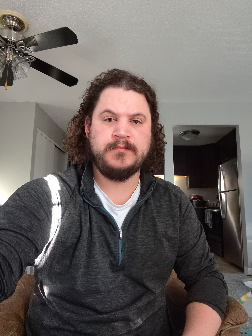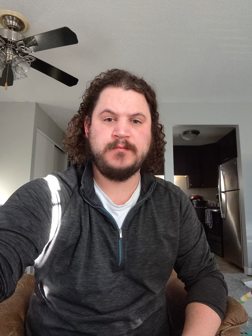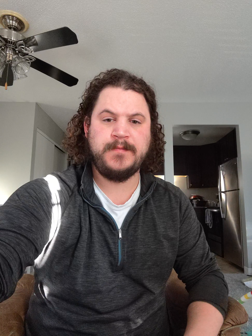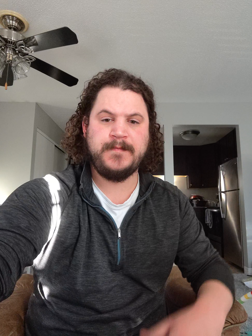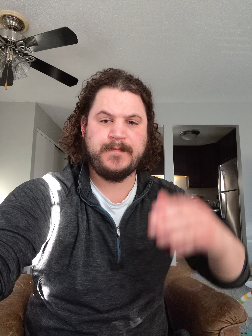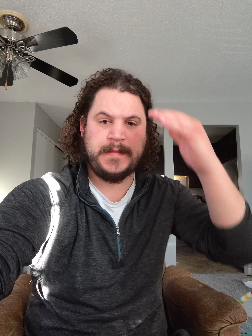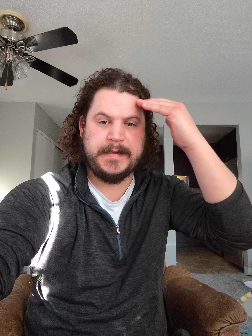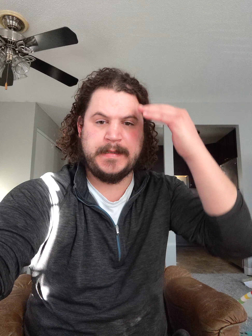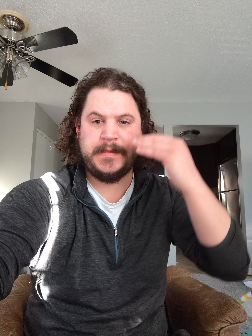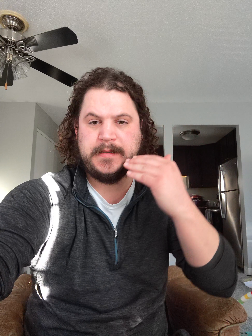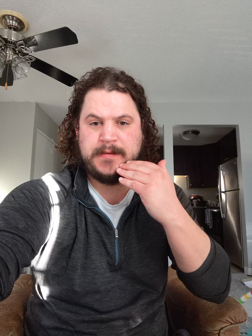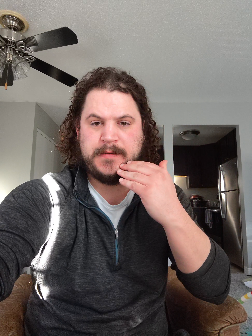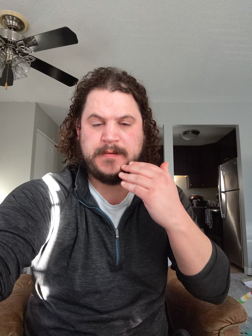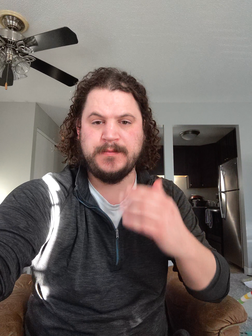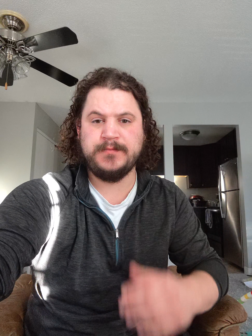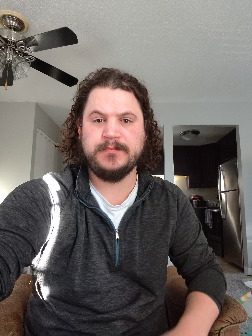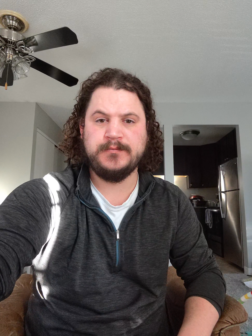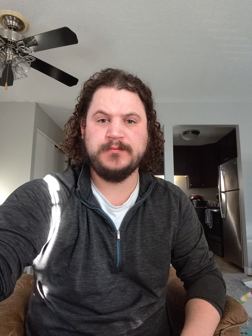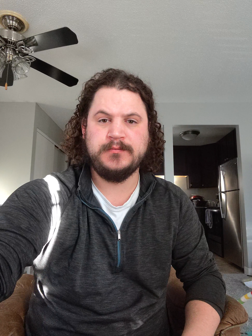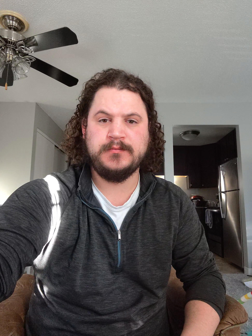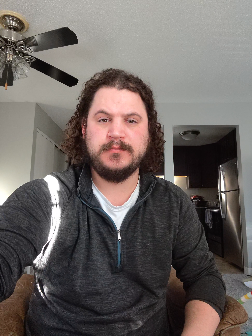head